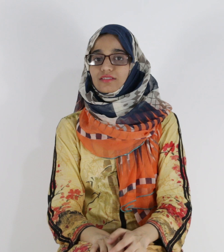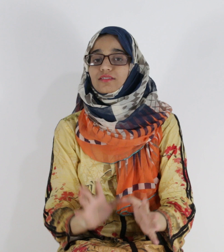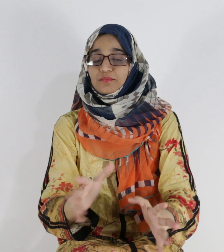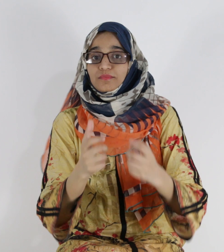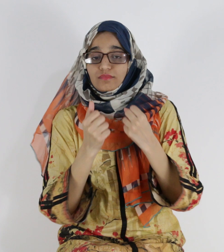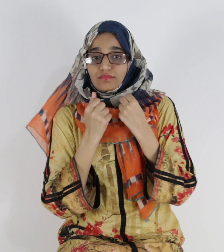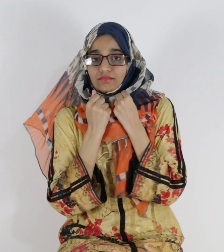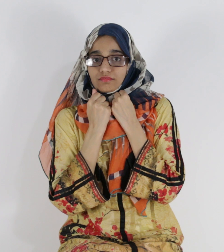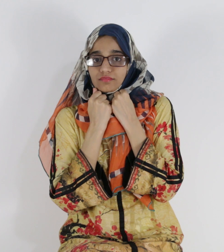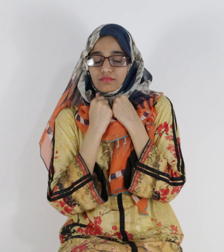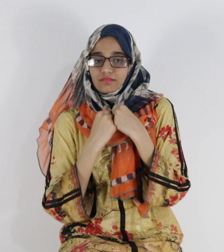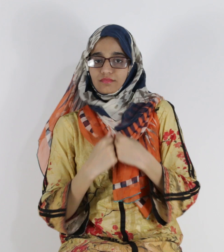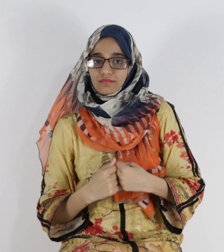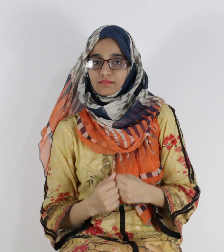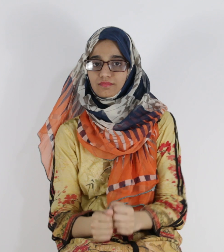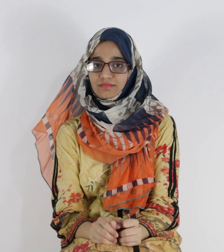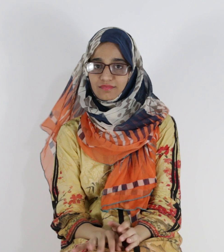scared